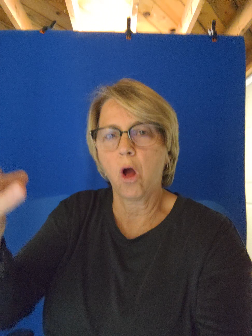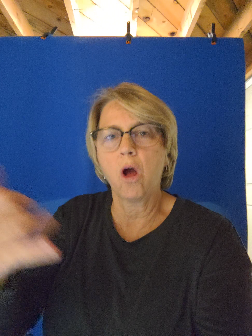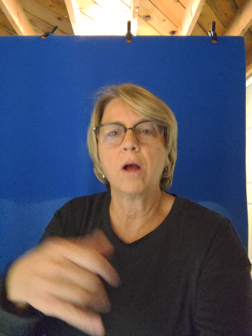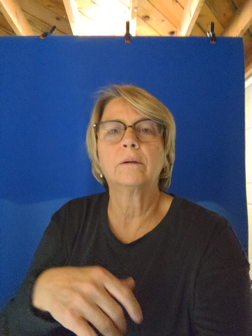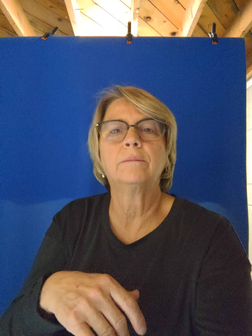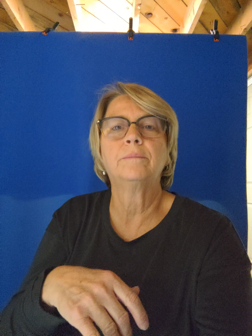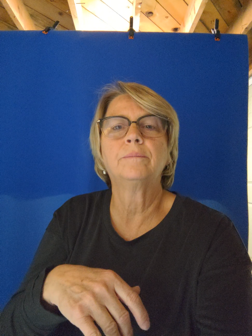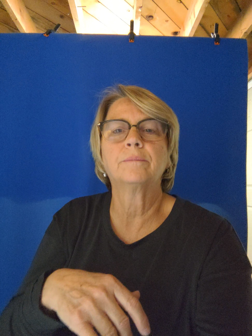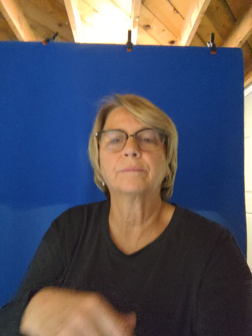call on the phone